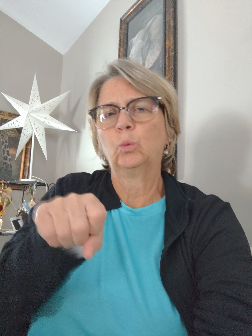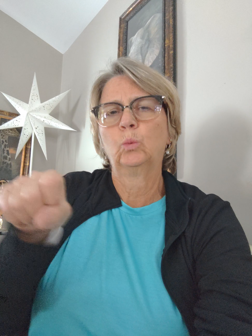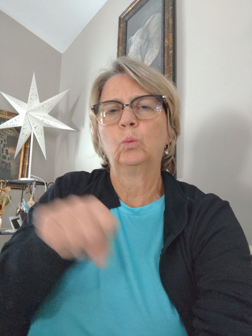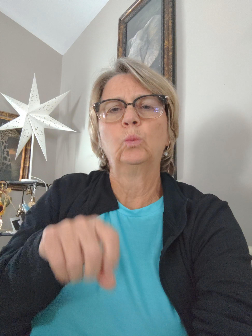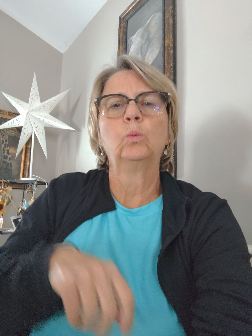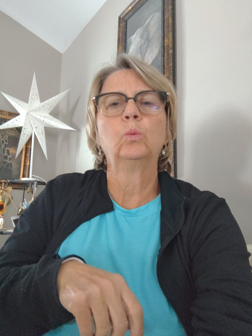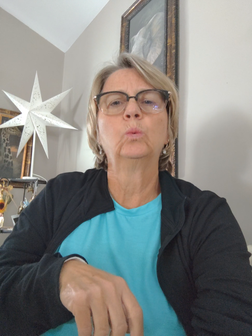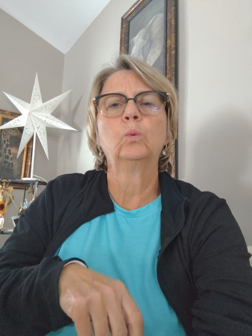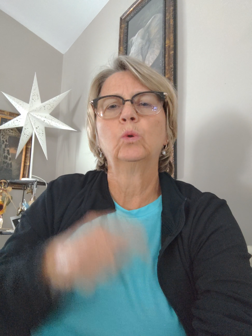shoe